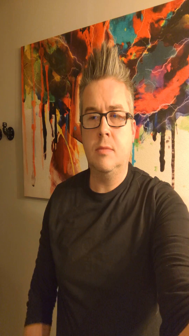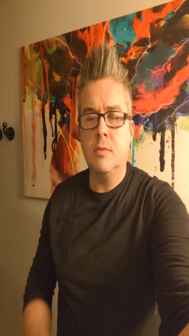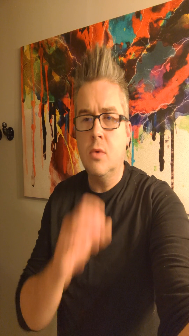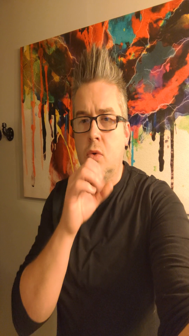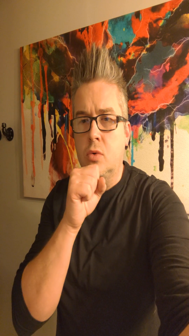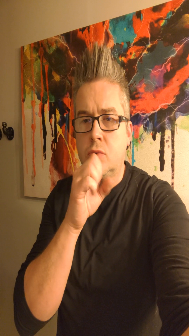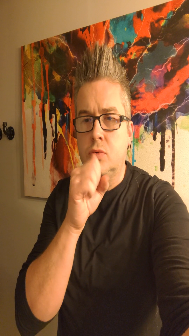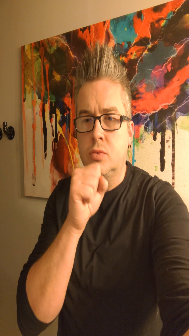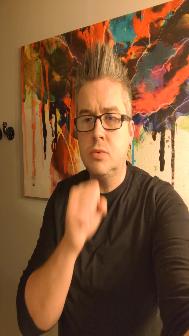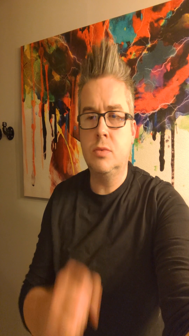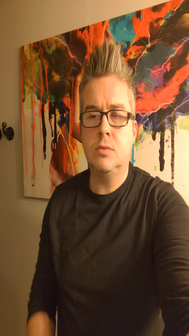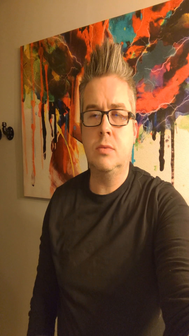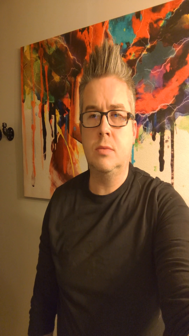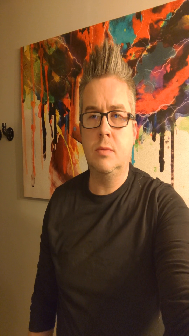orange